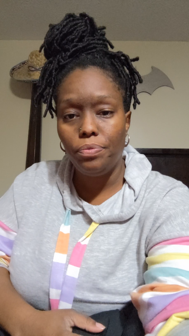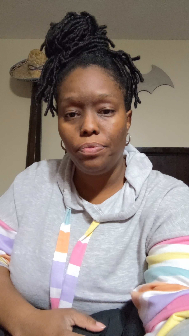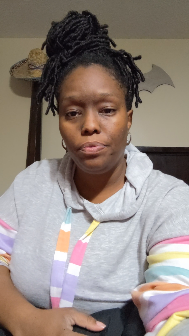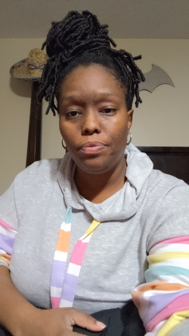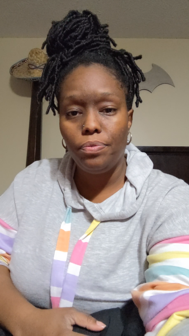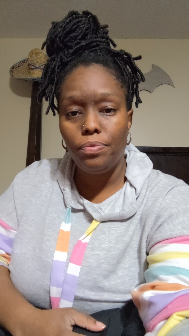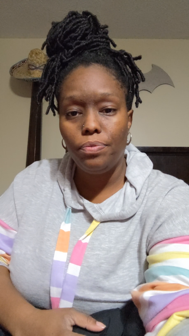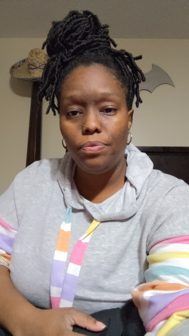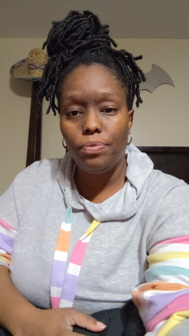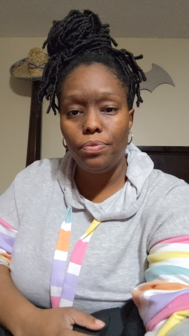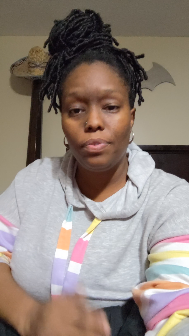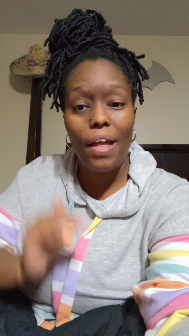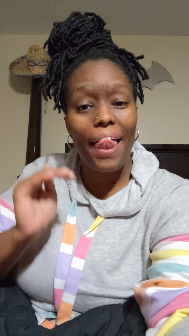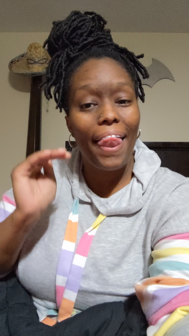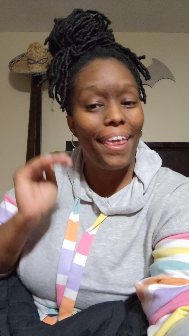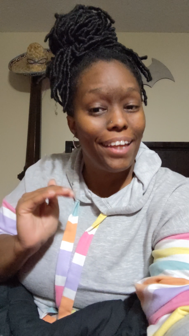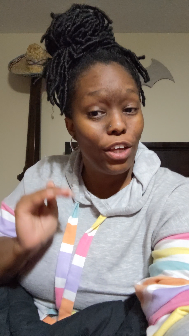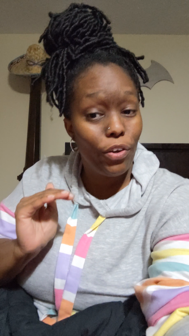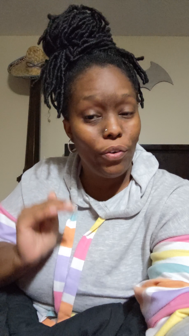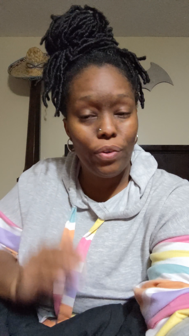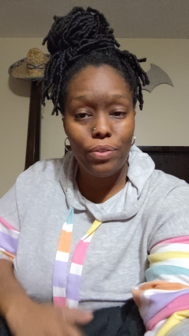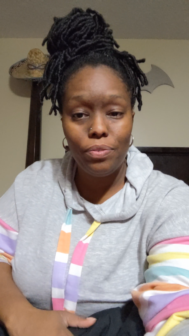little